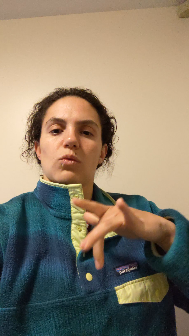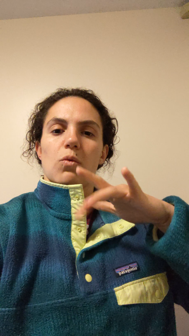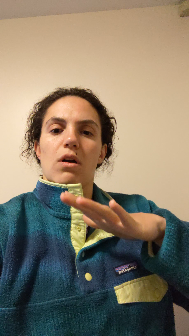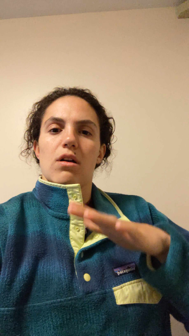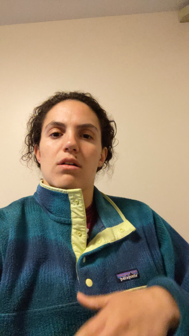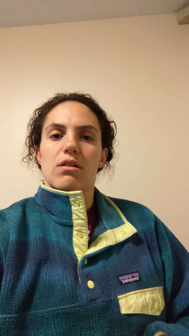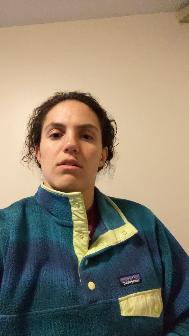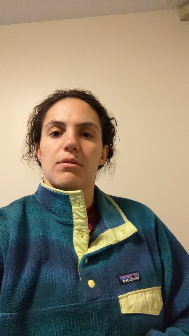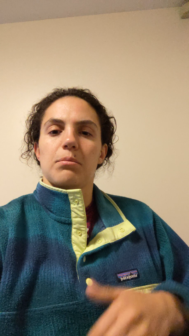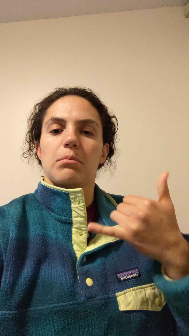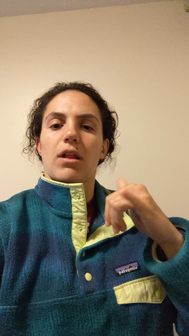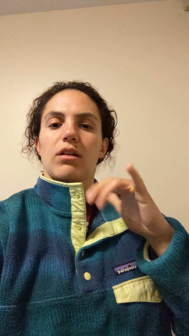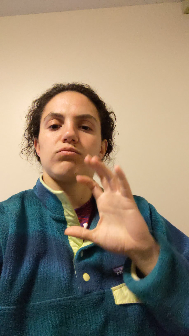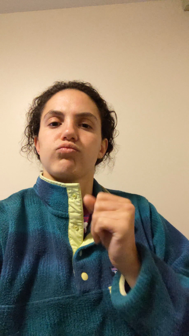play dough